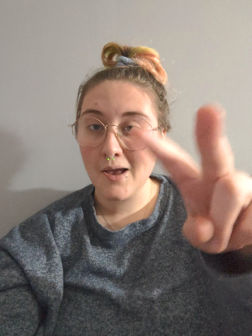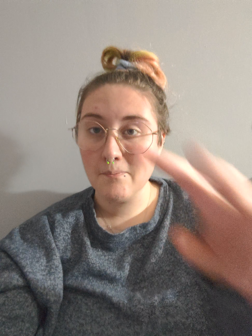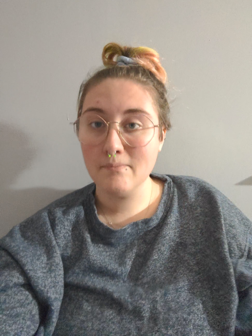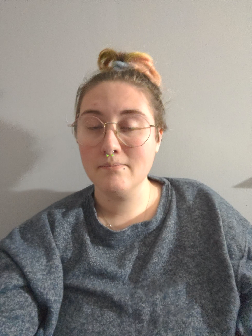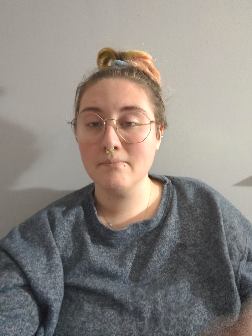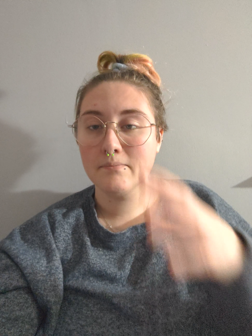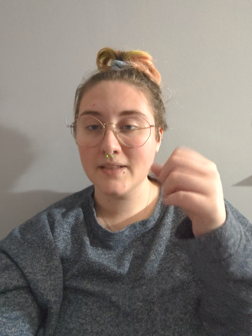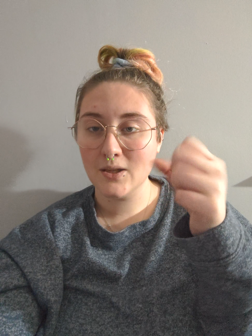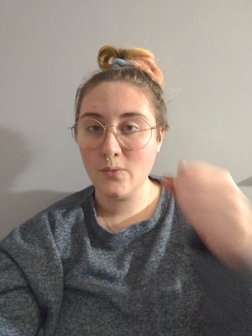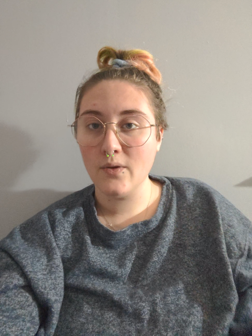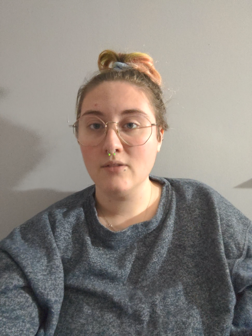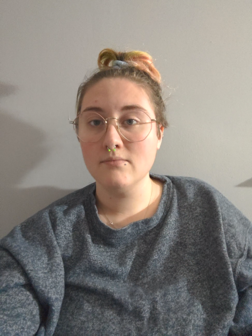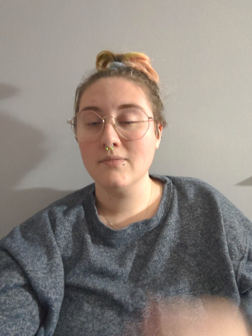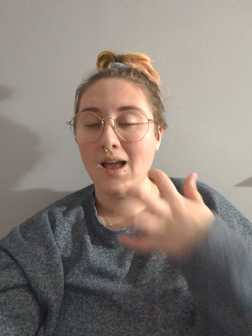milk